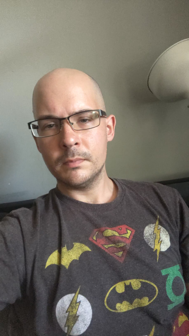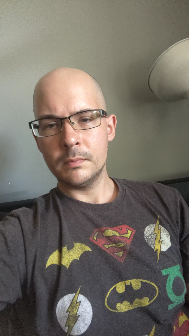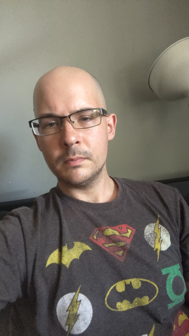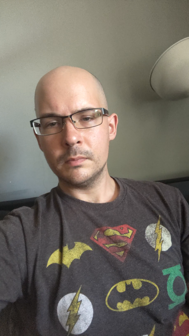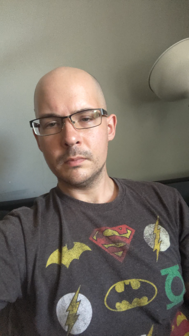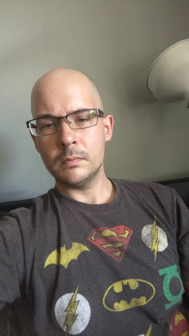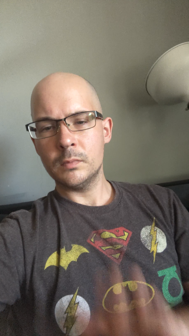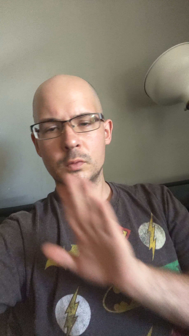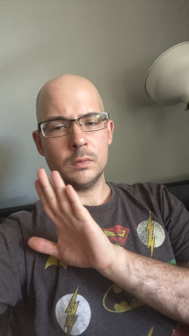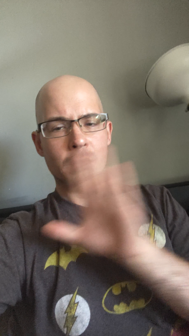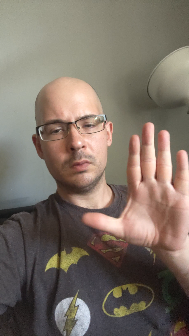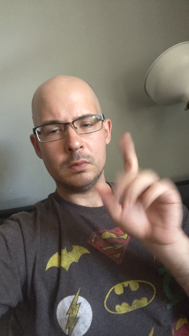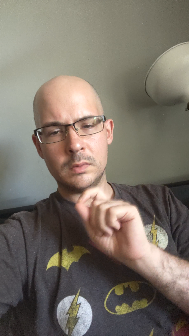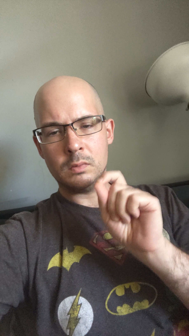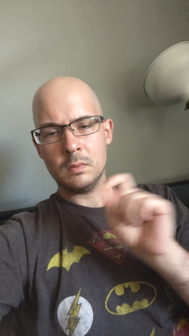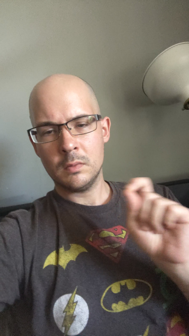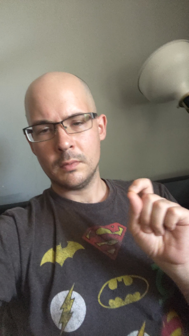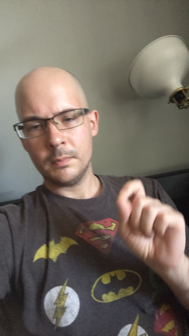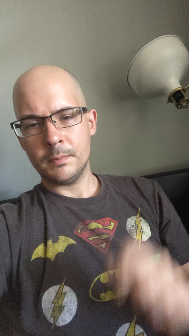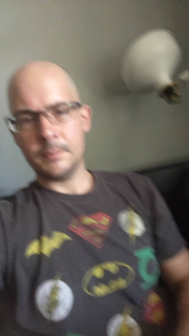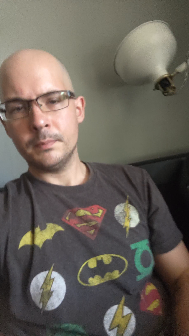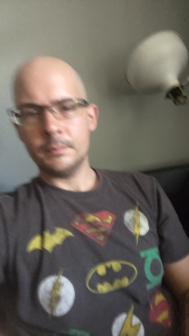chalk